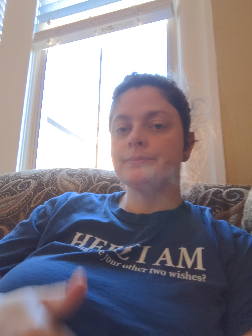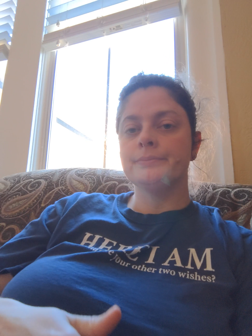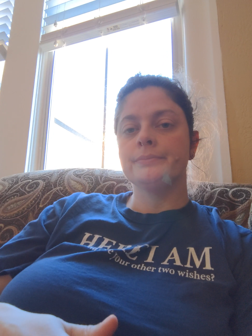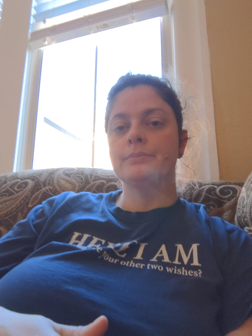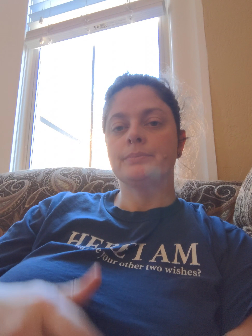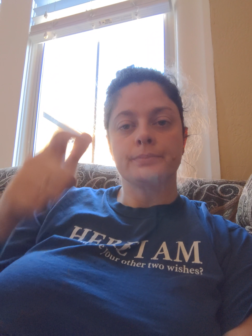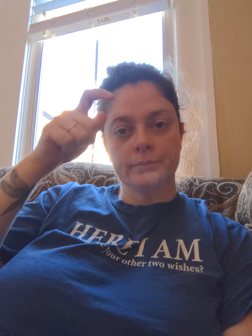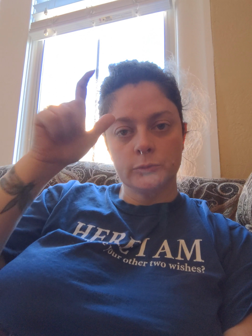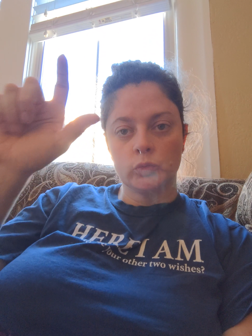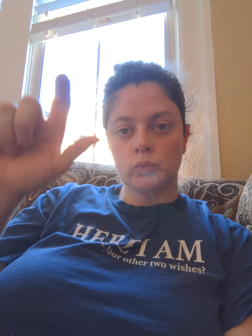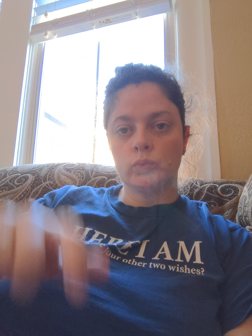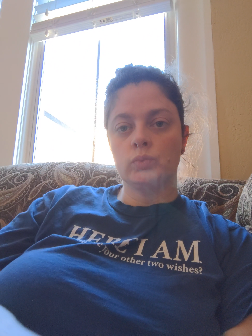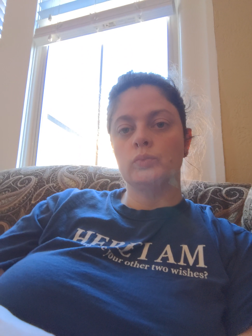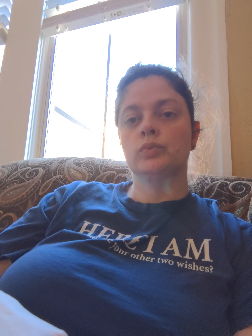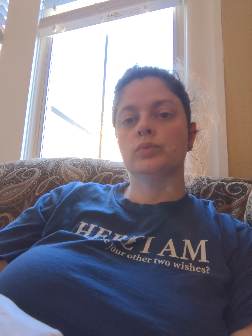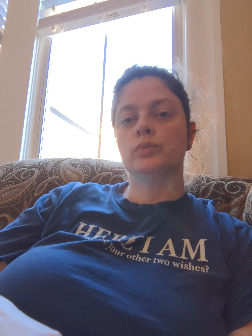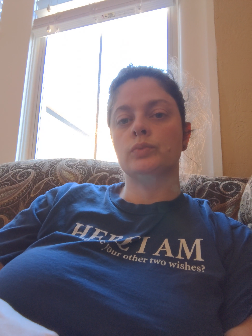moon